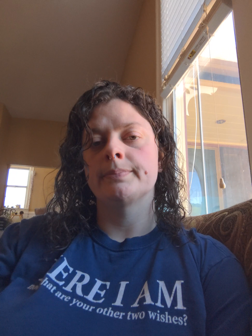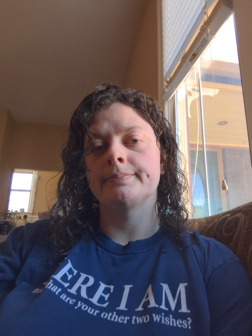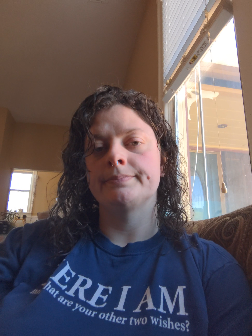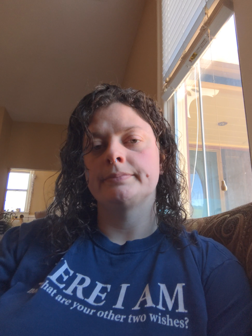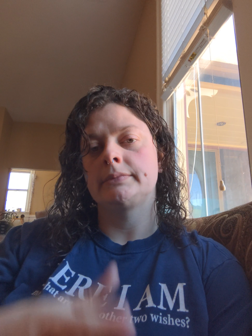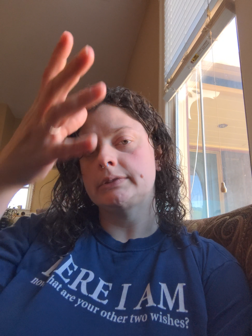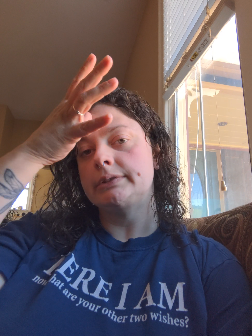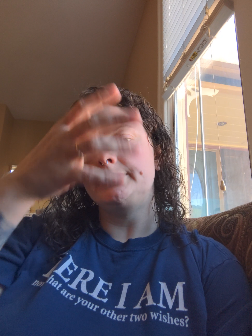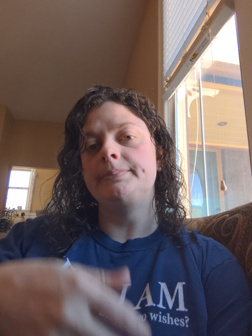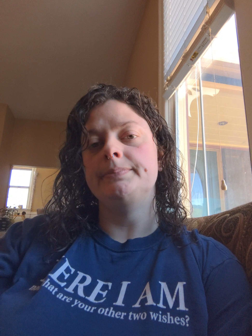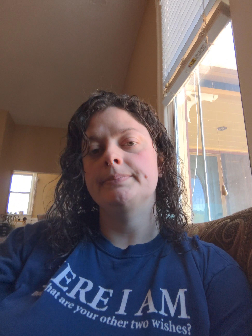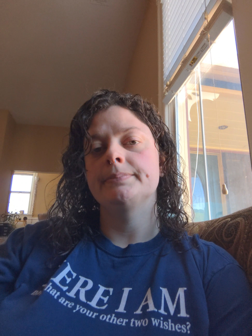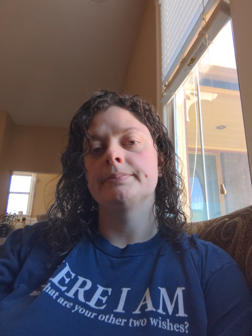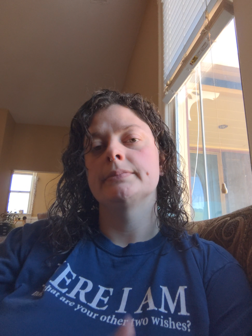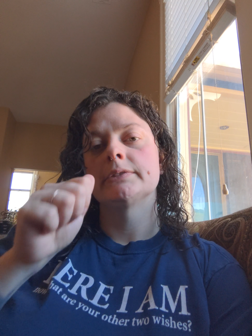dad